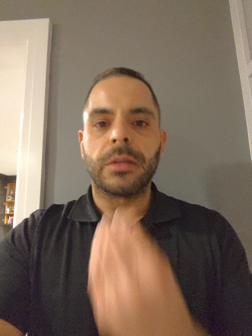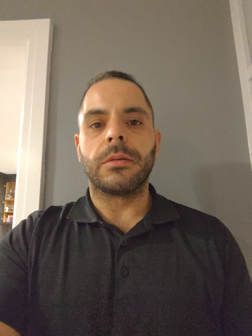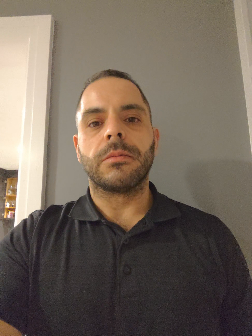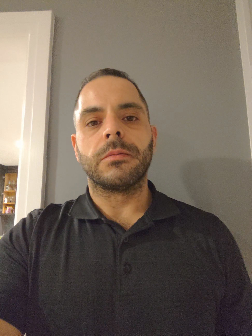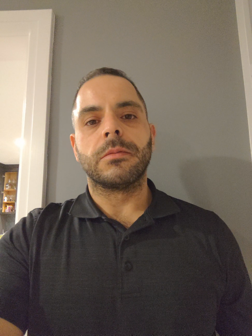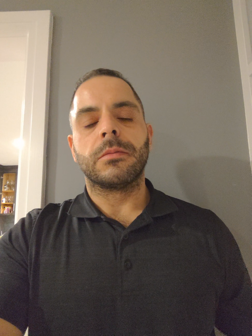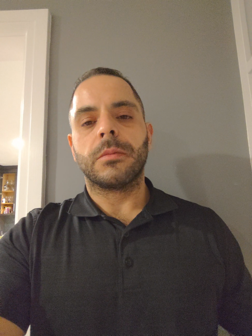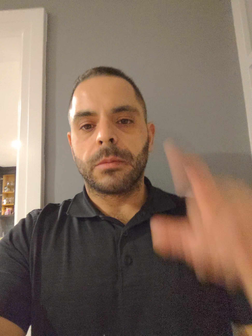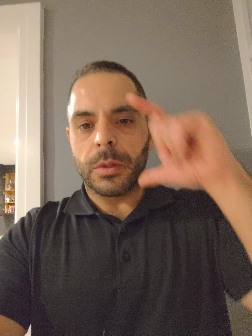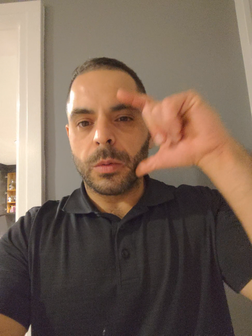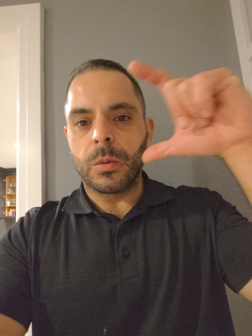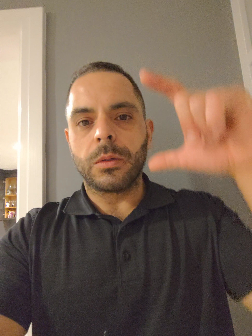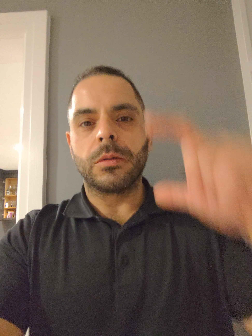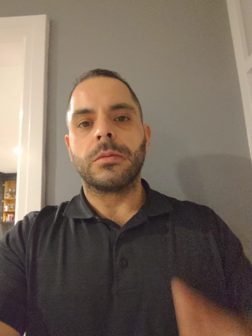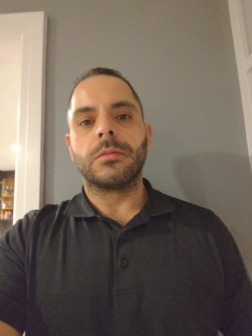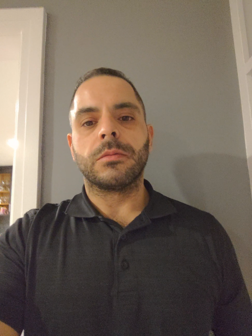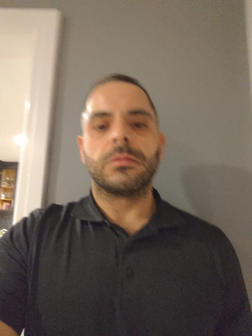moon